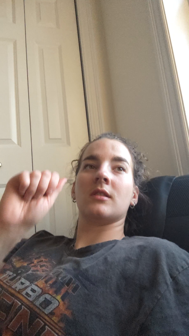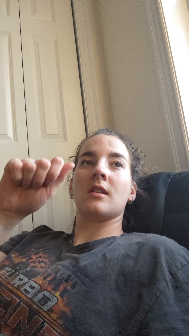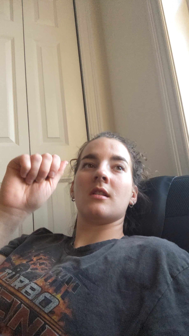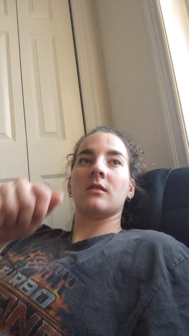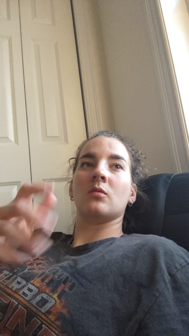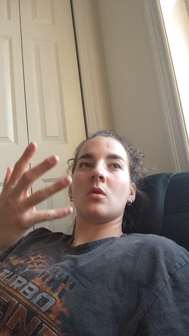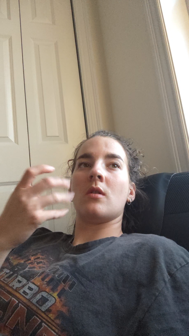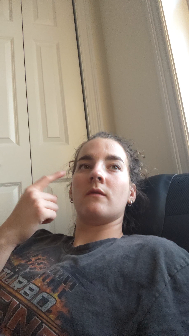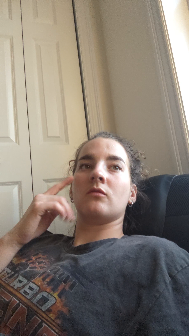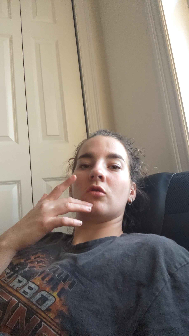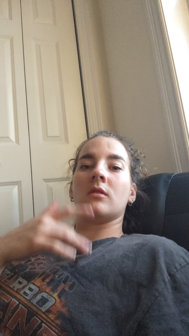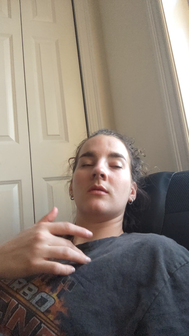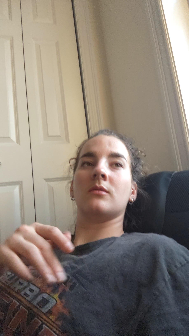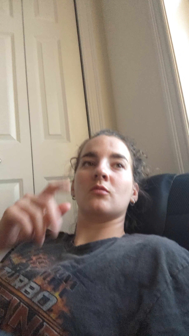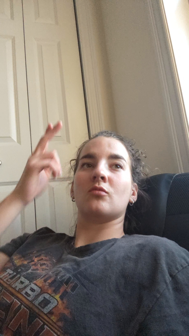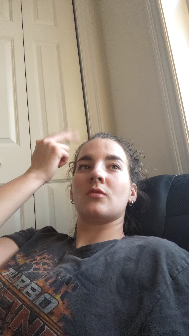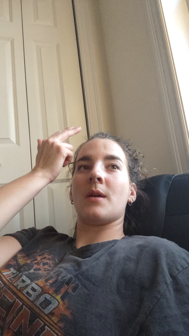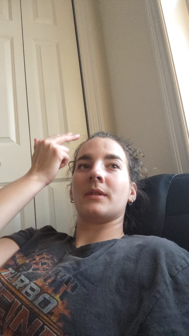rabbit